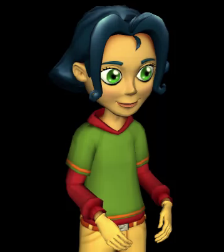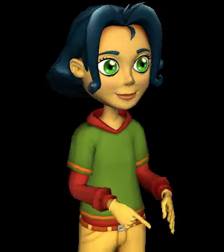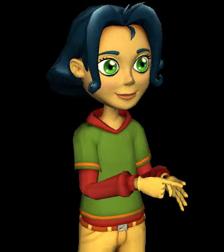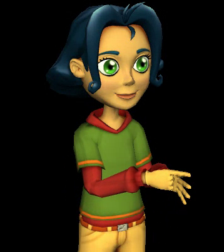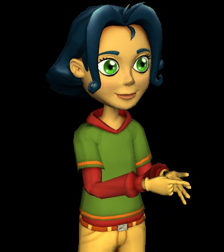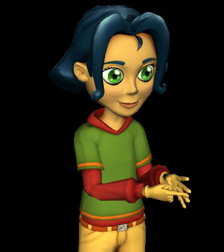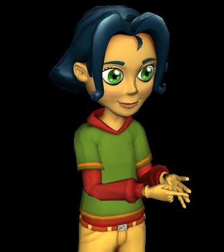موسم